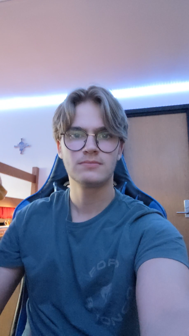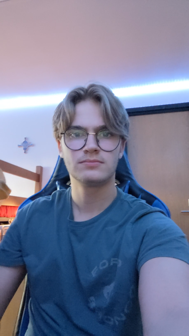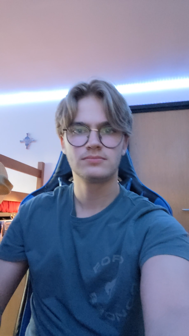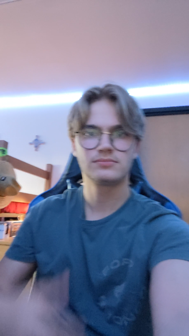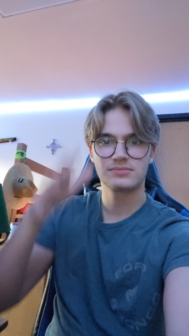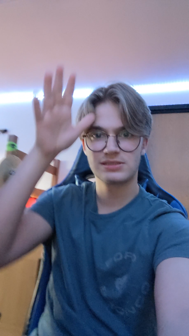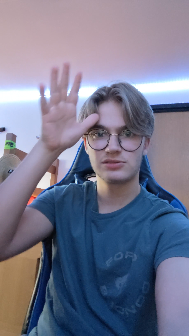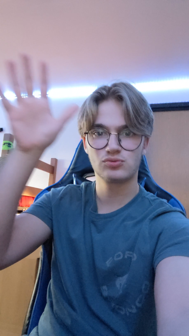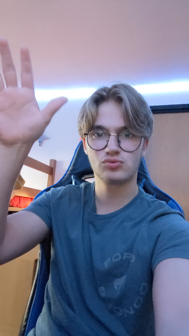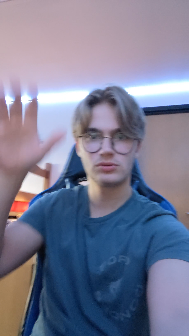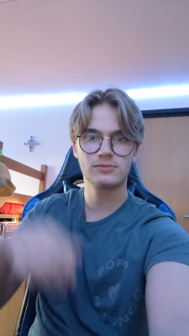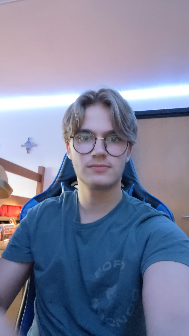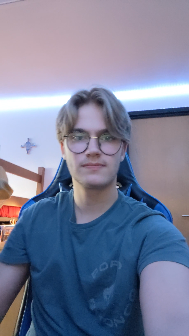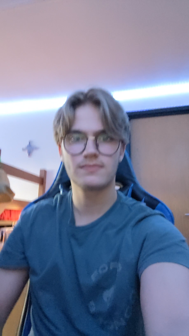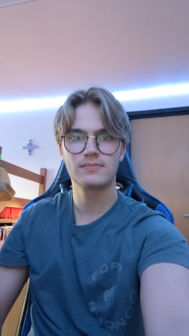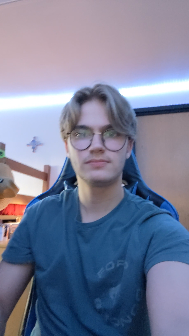deer